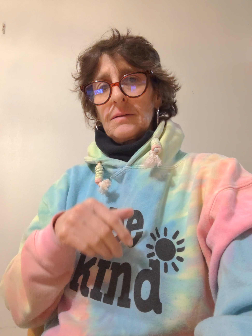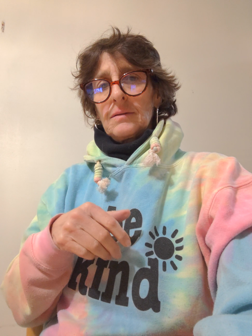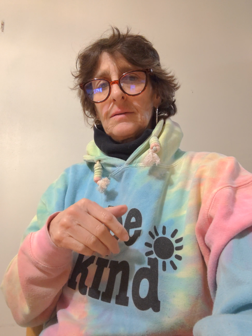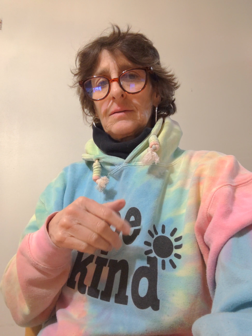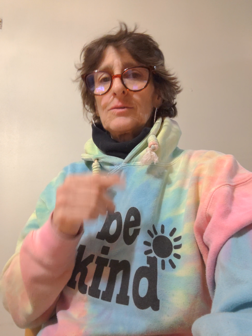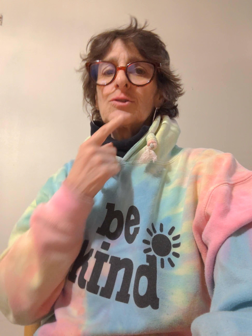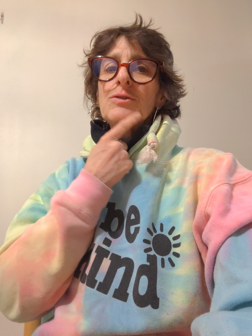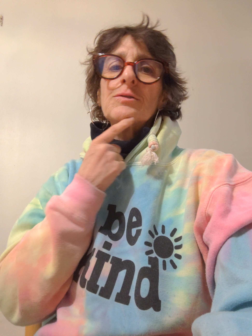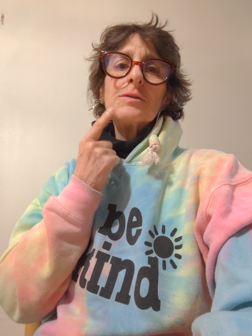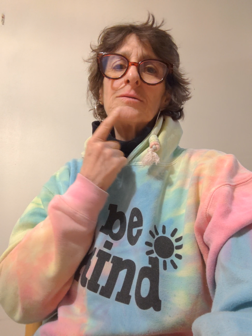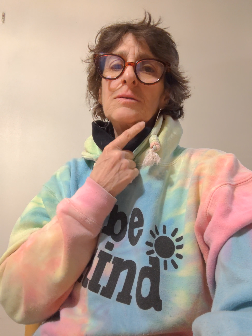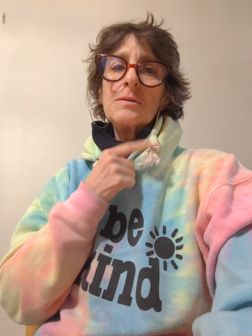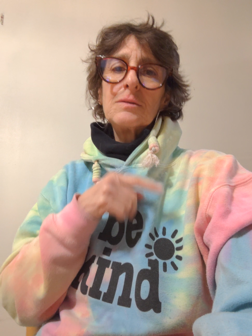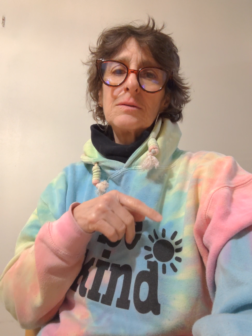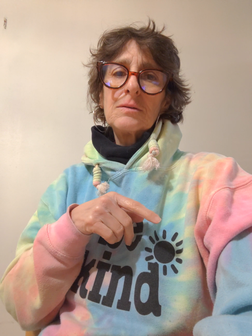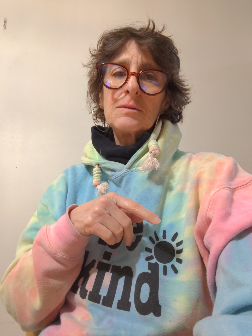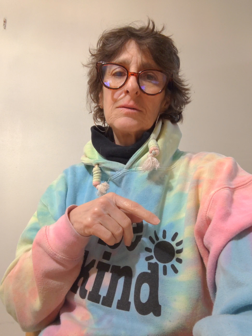chin